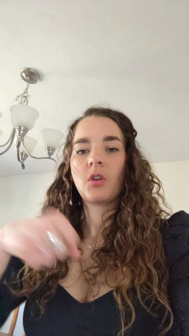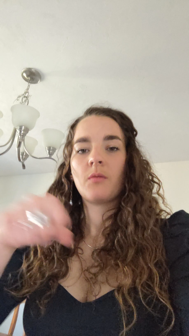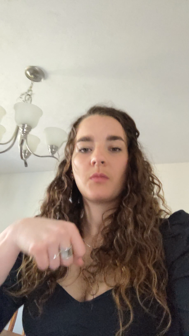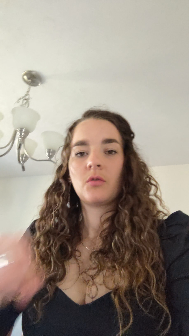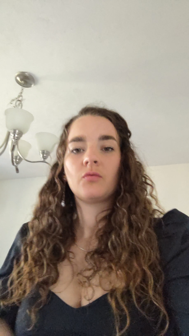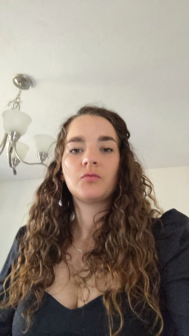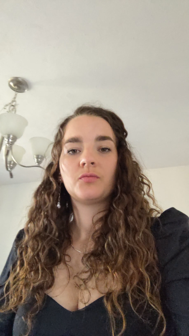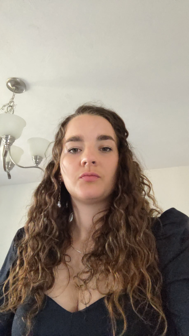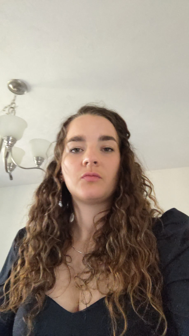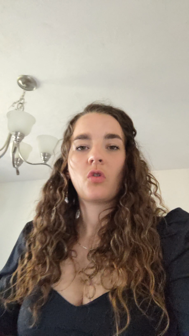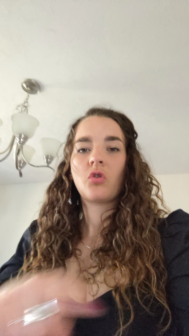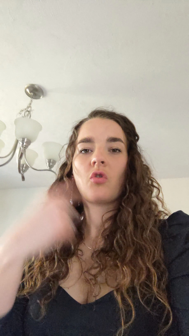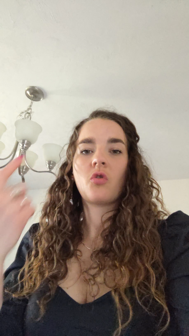long